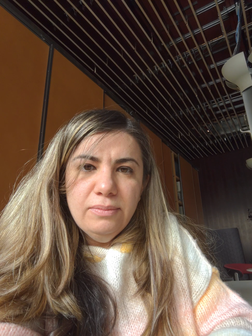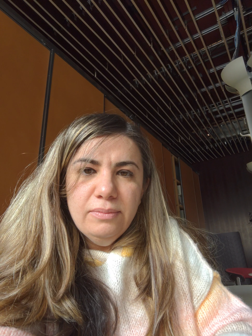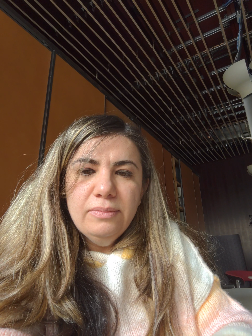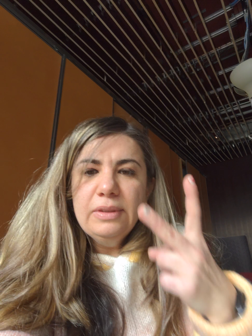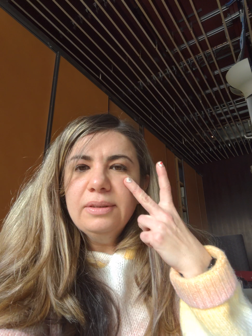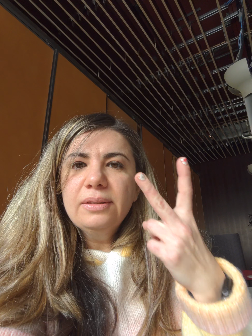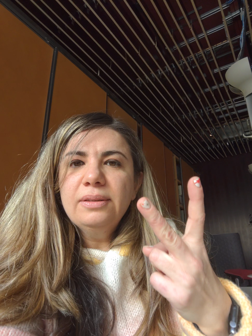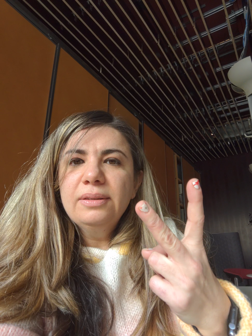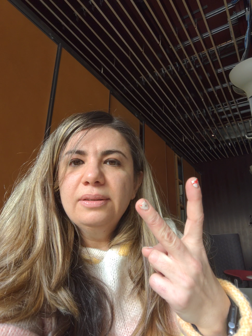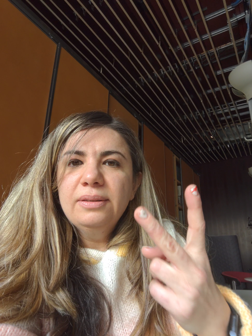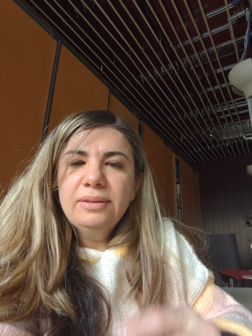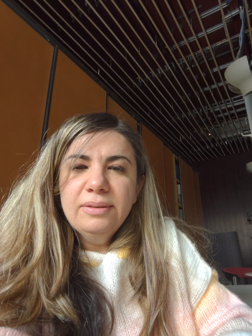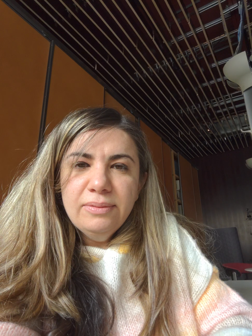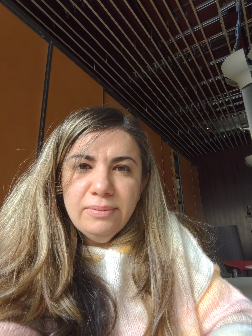see